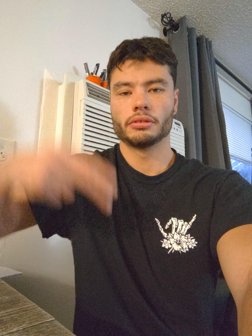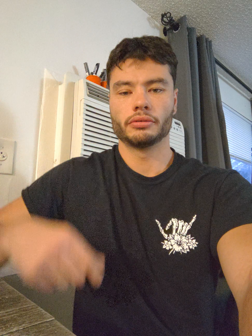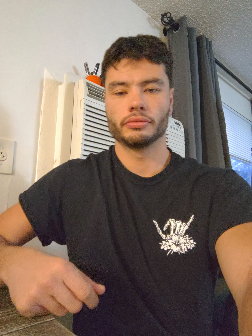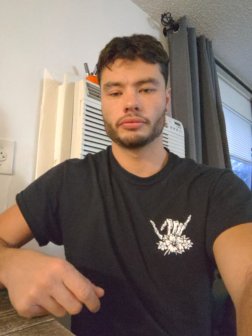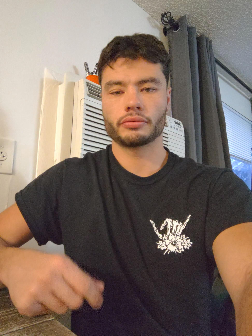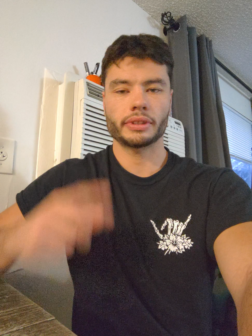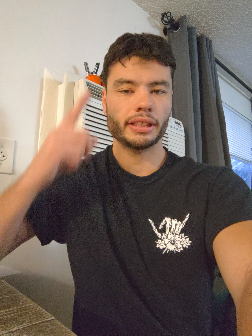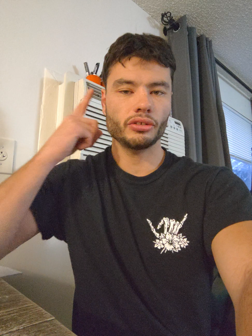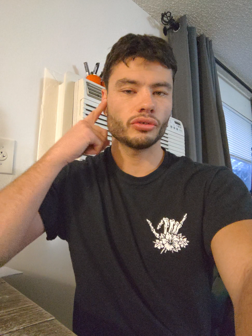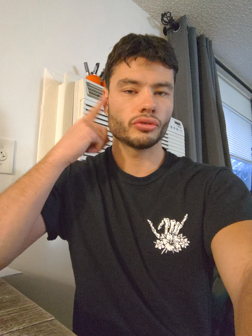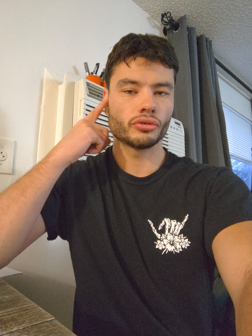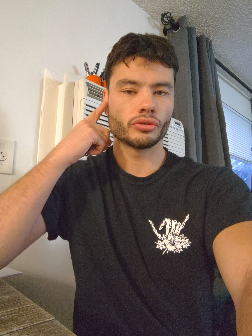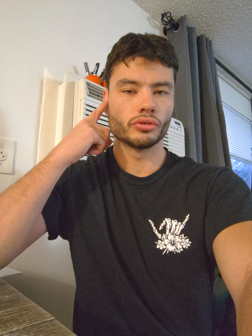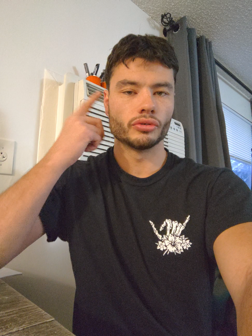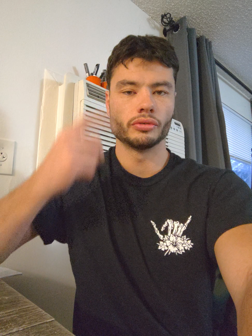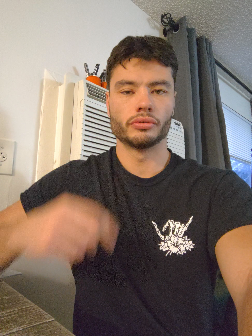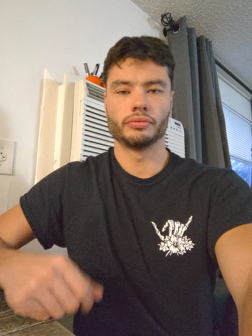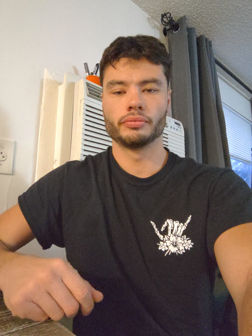ear